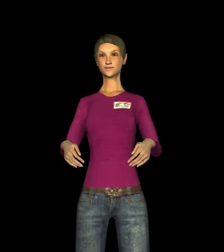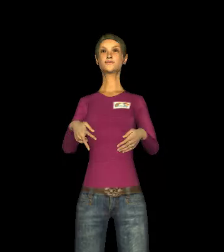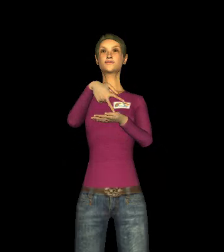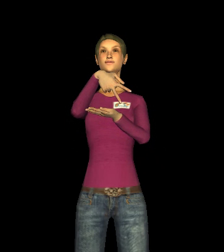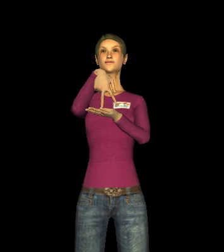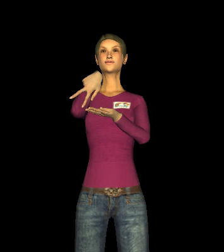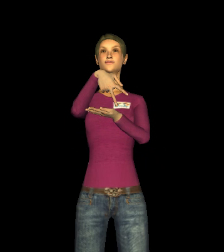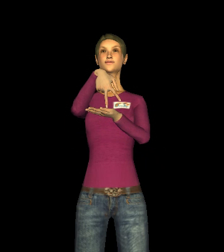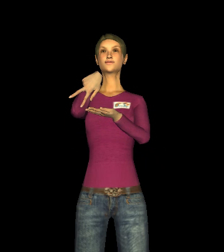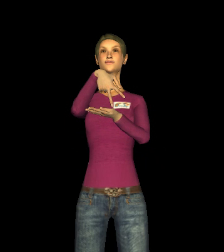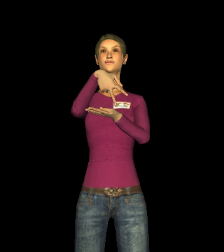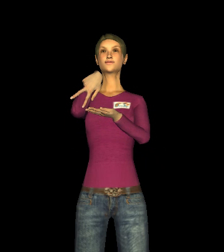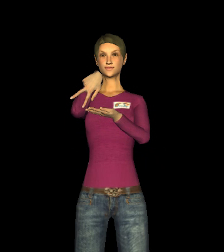رقص